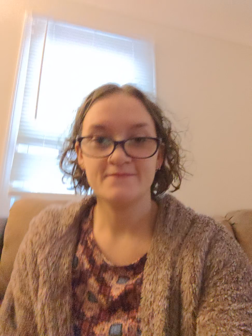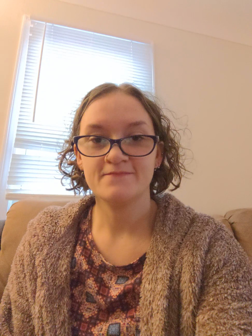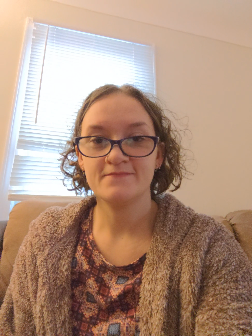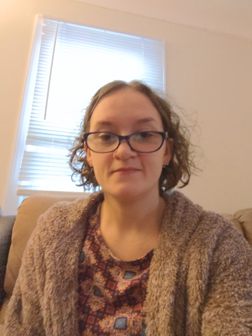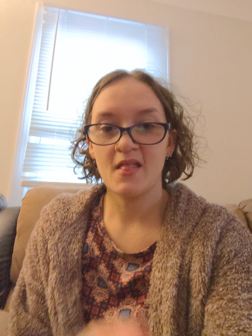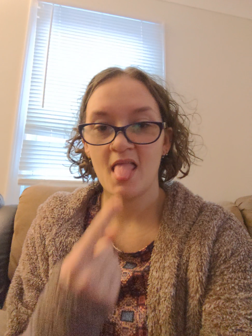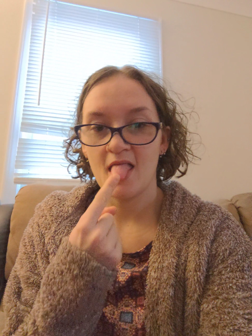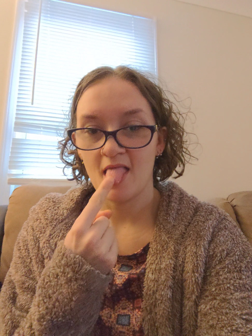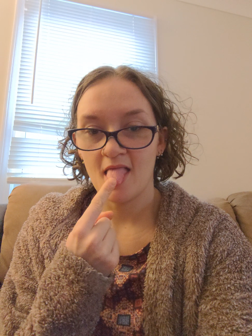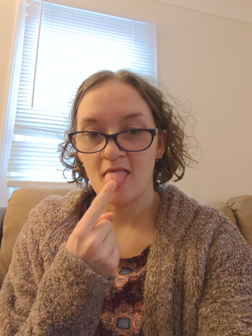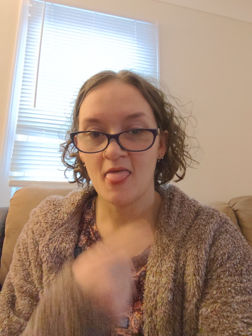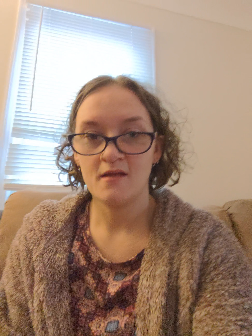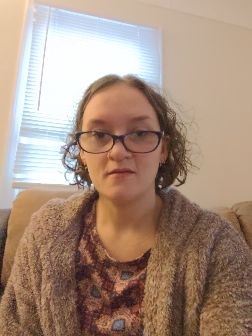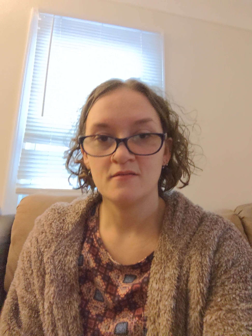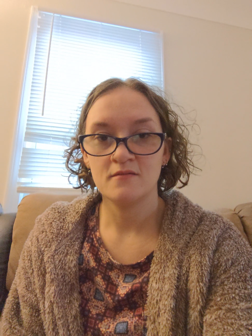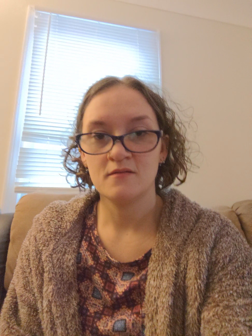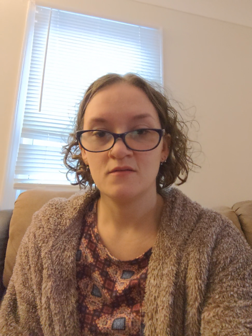tongue